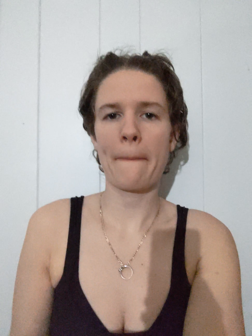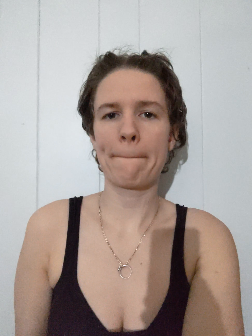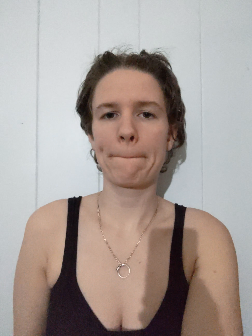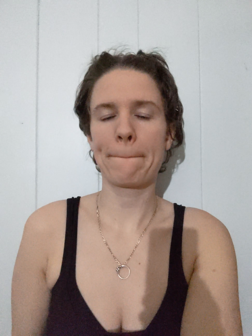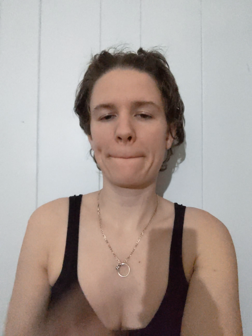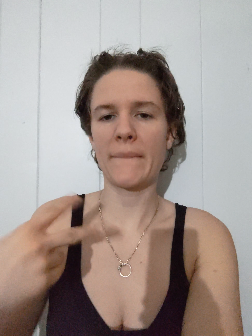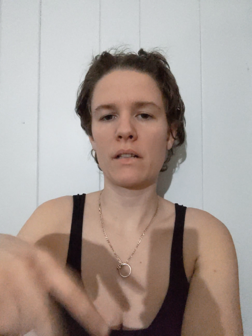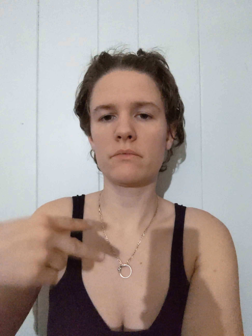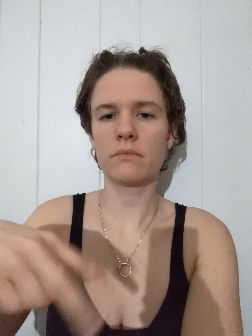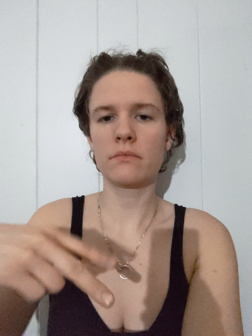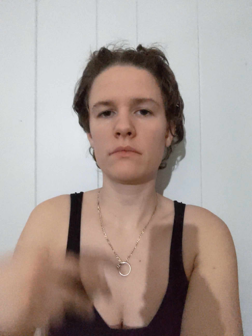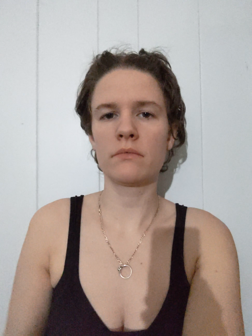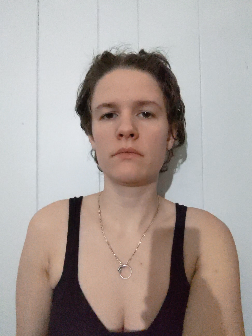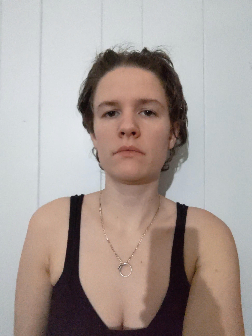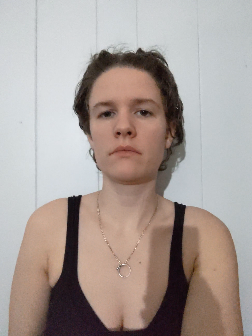dance